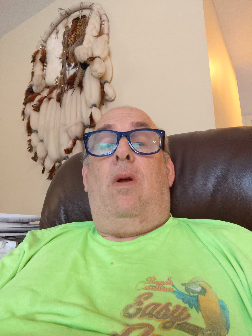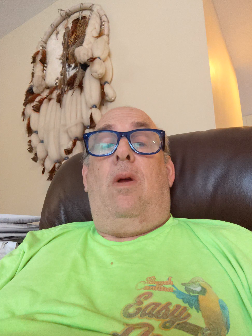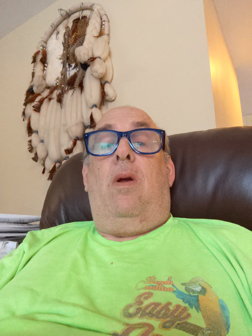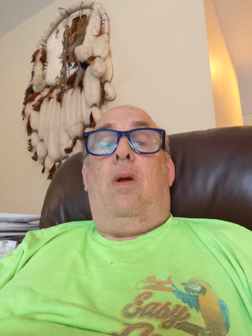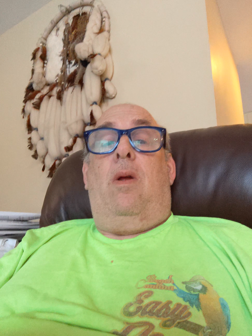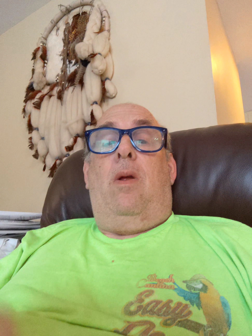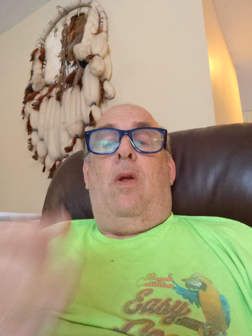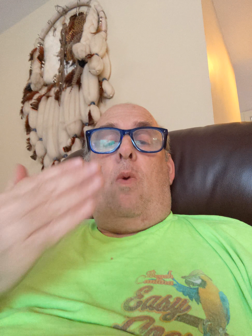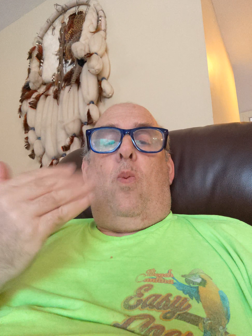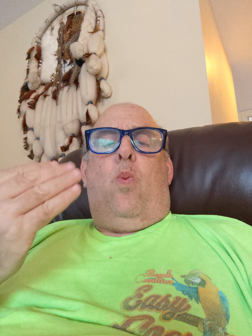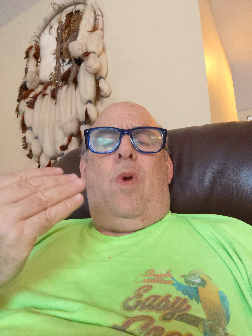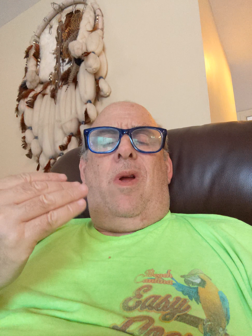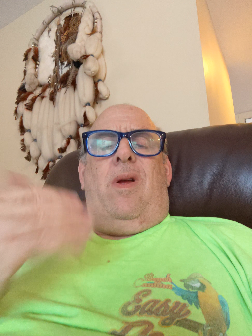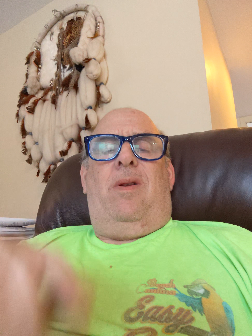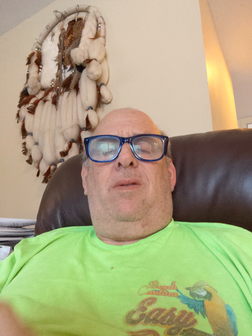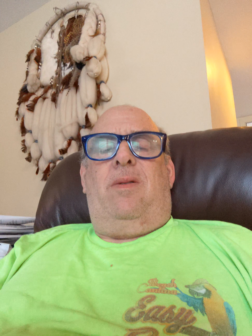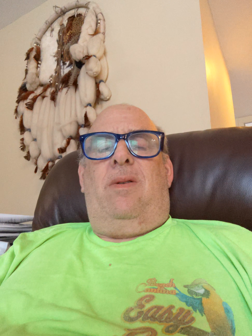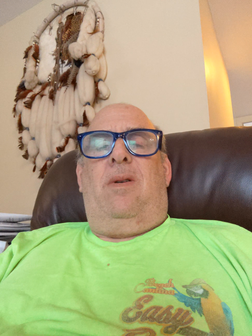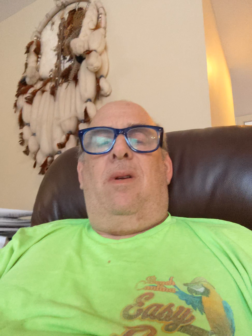wait